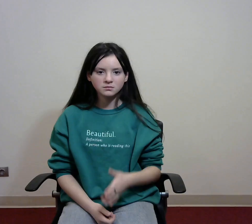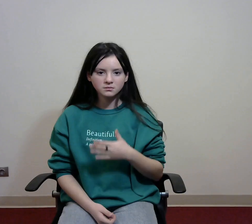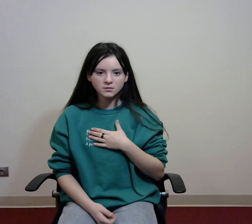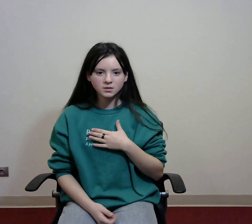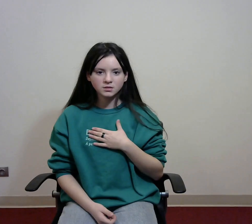mənə